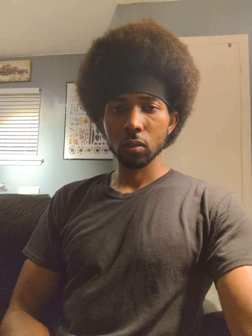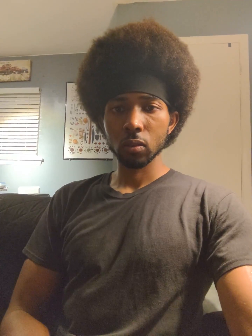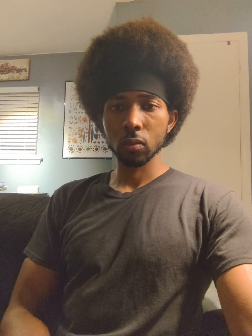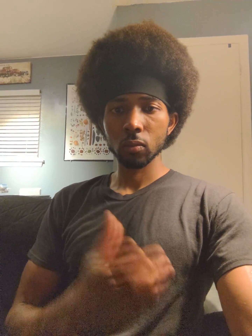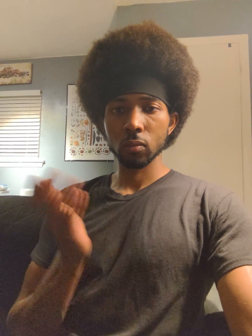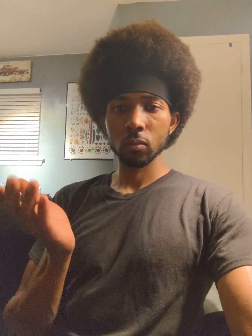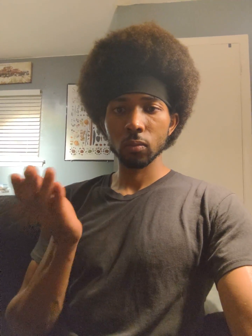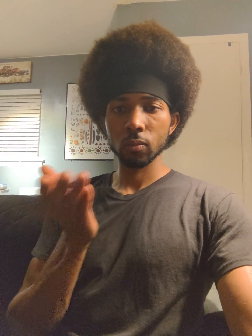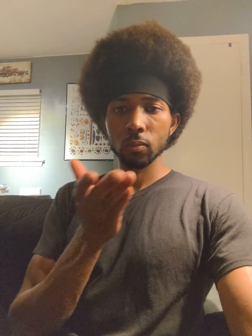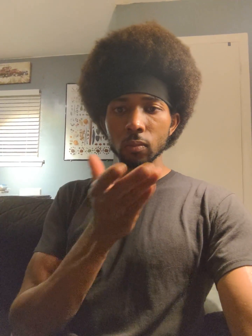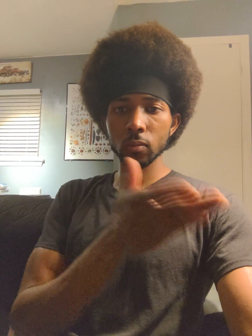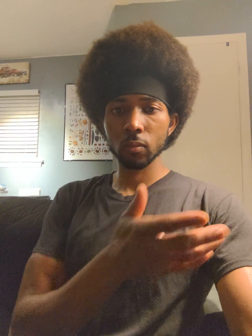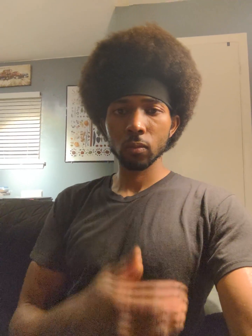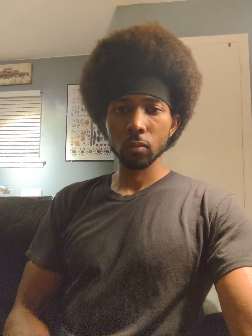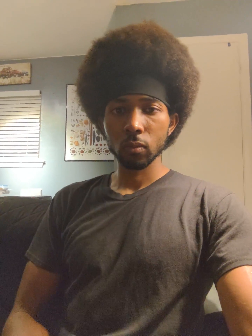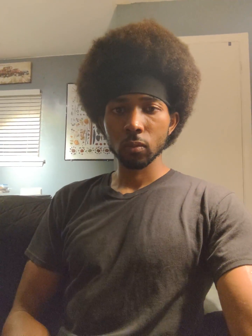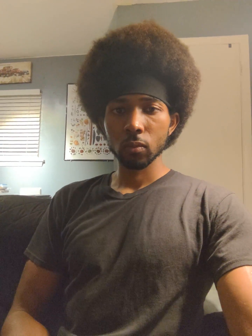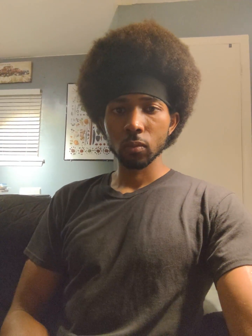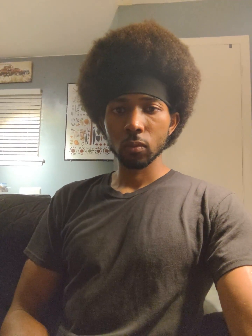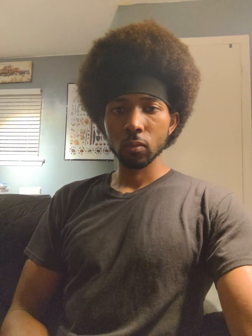carry